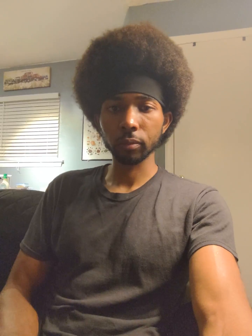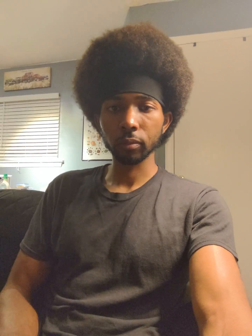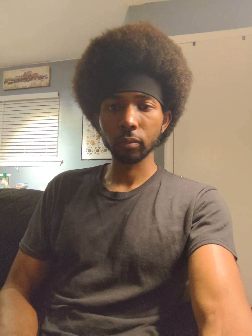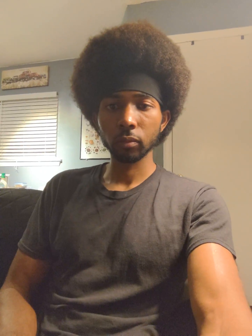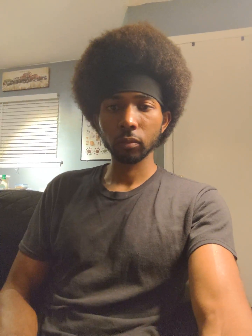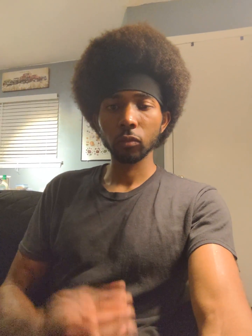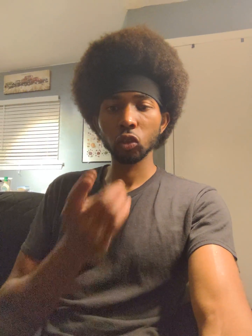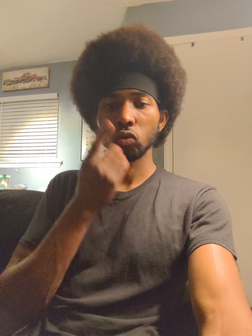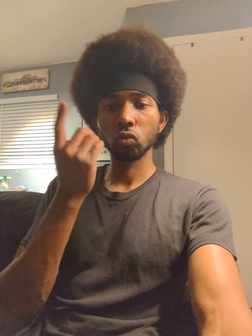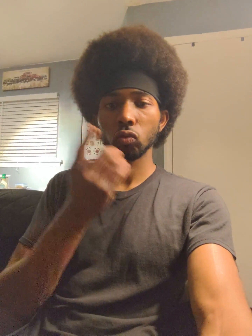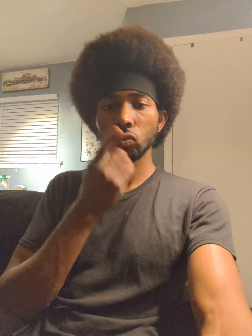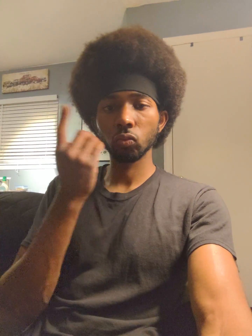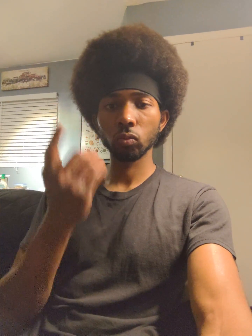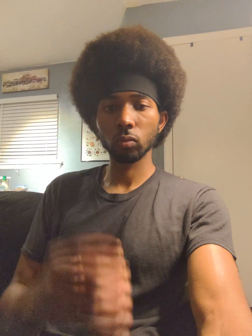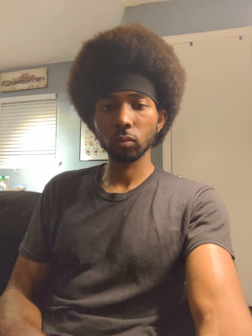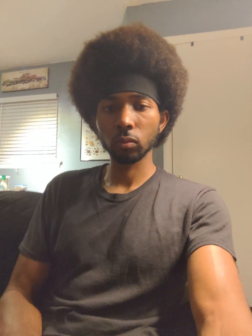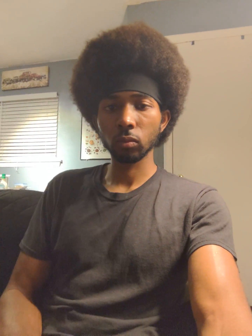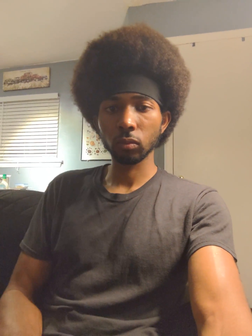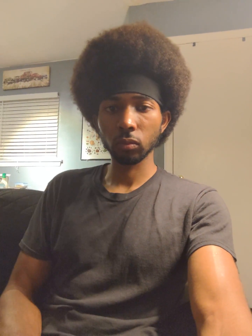dinner